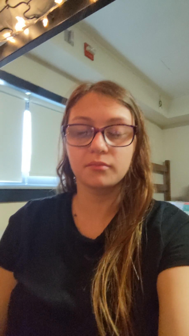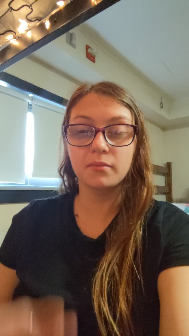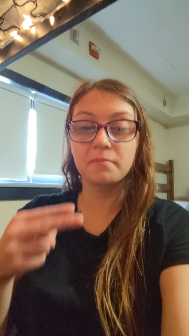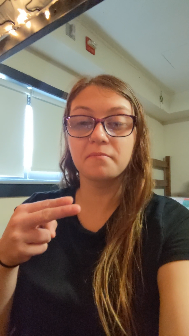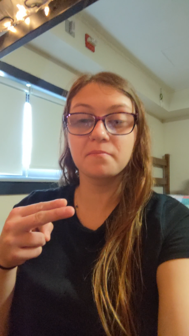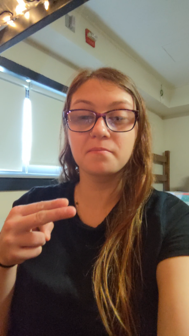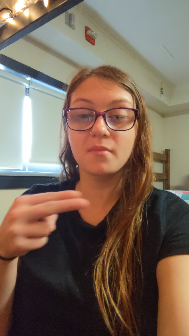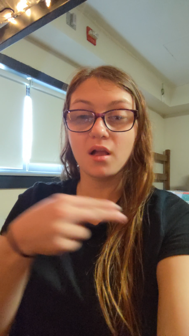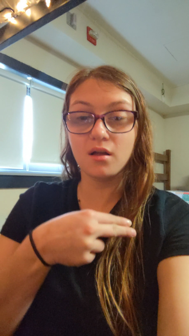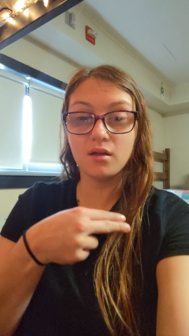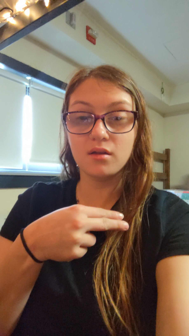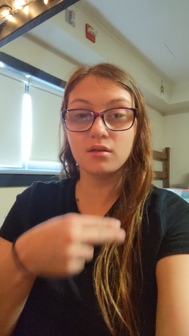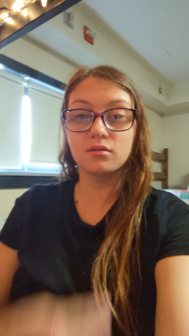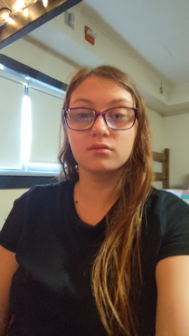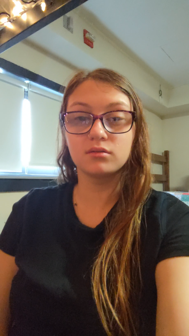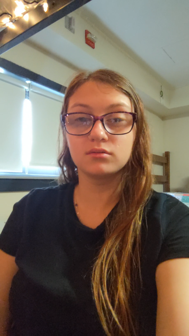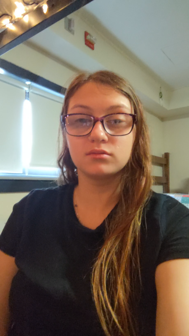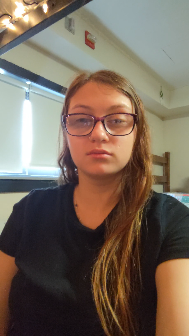belt